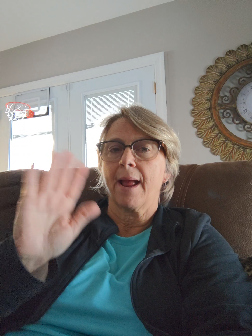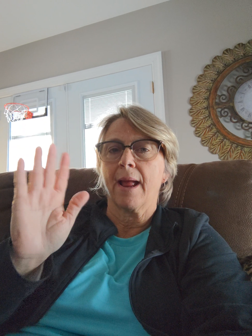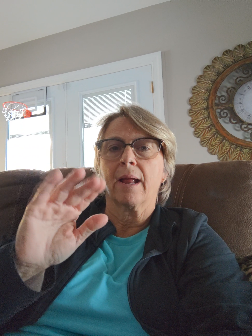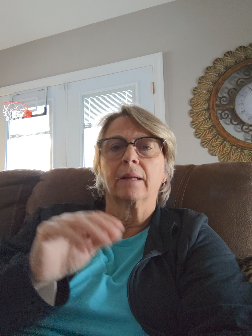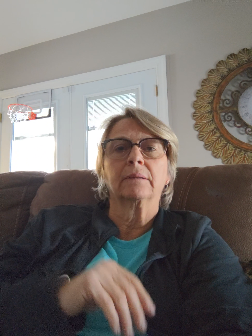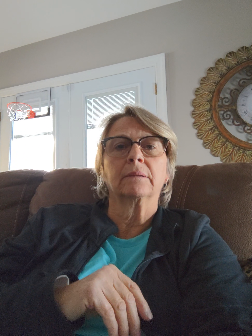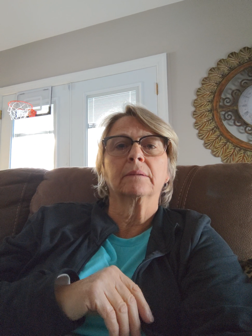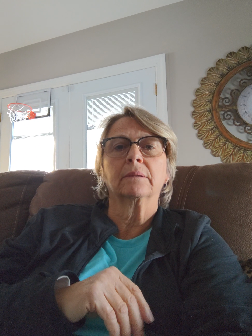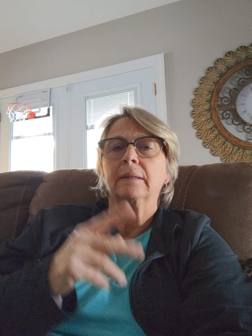bye